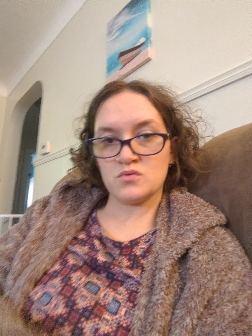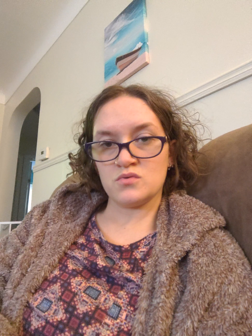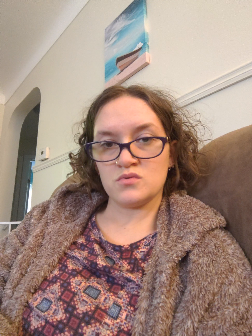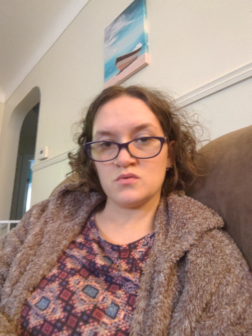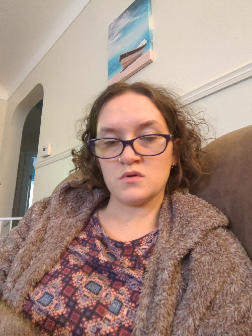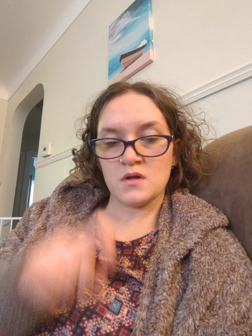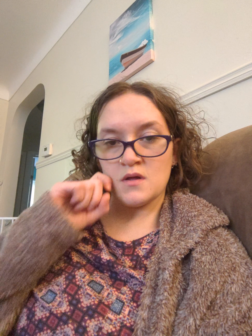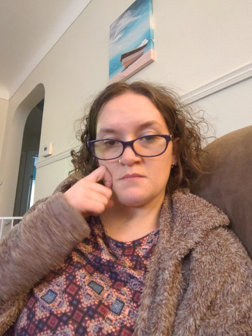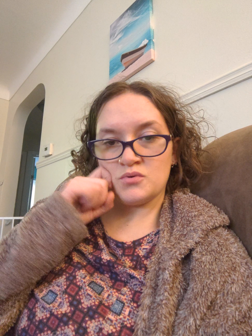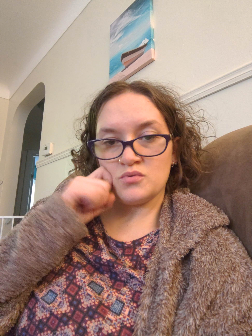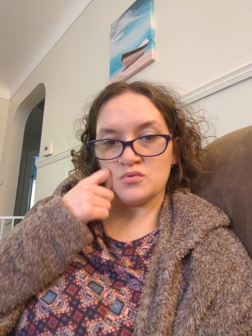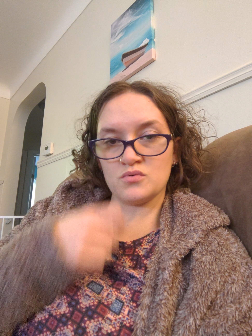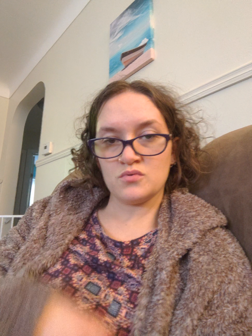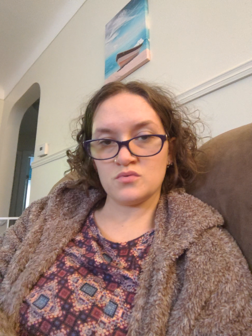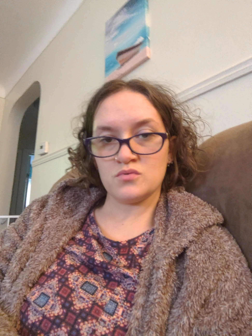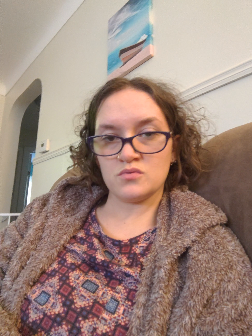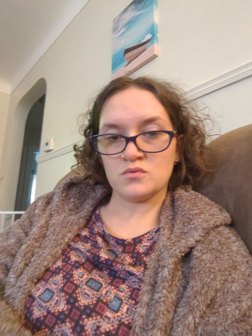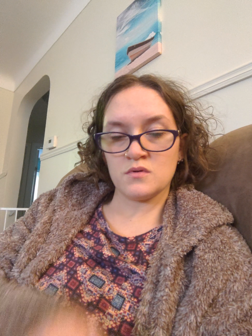apple